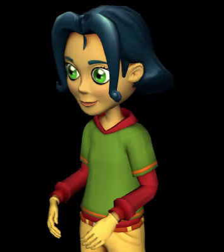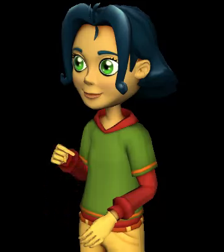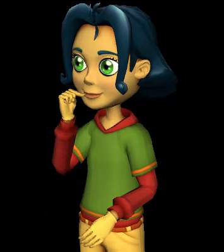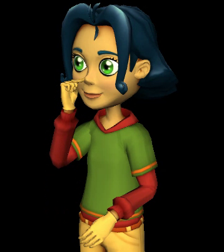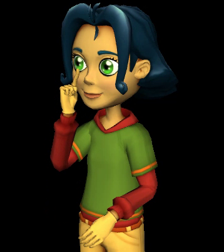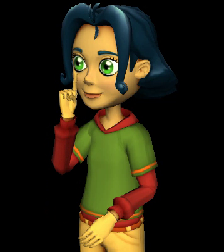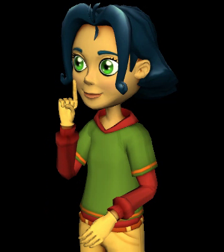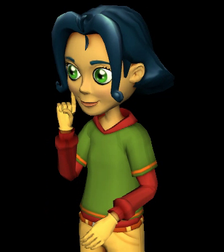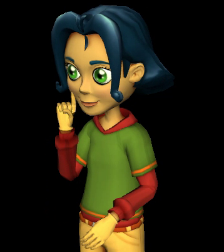ماي